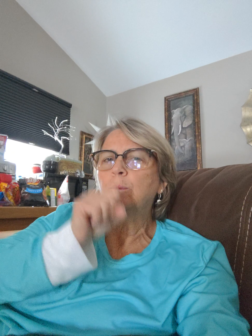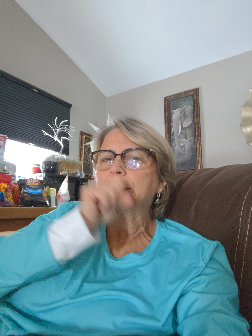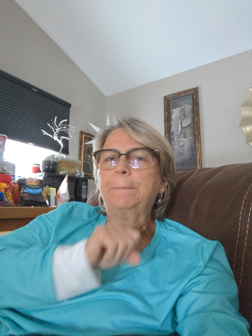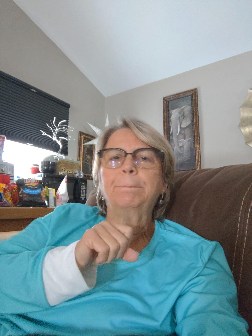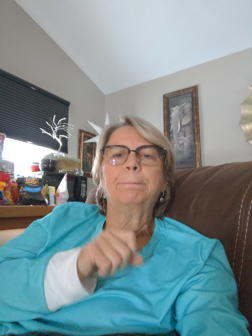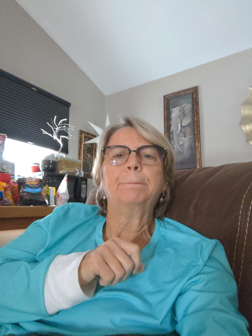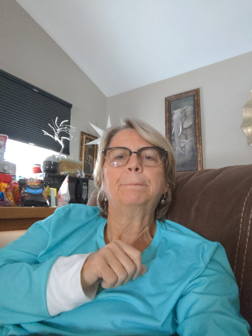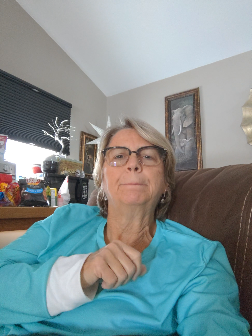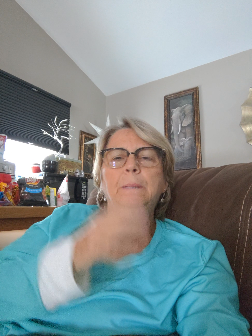ice cream